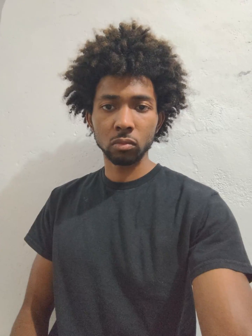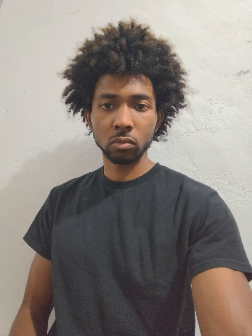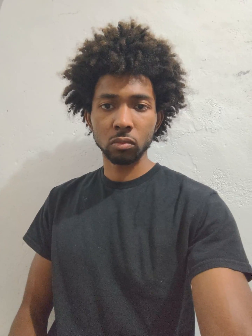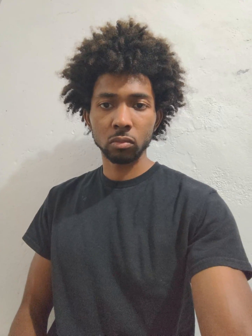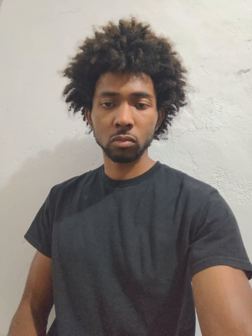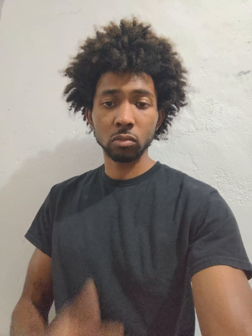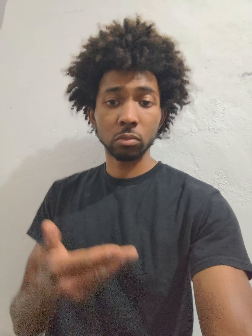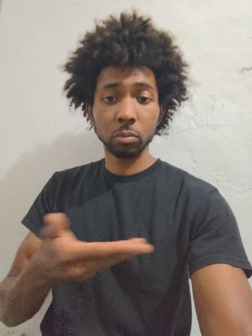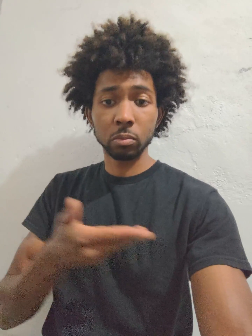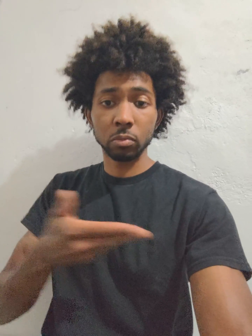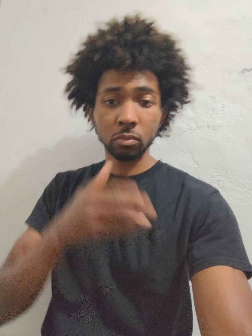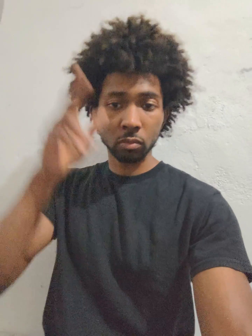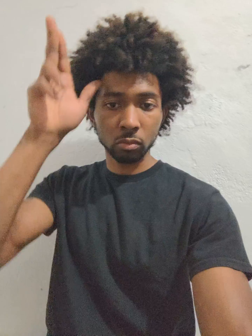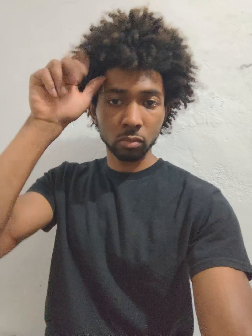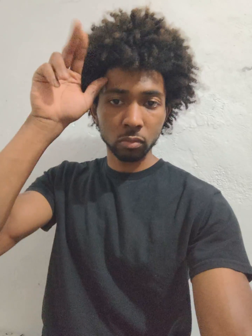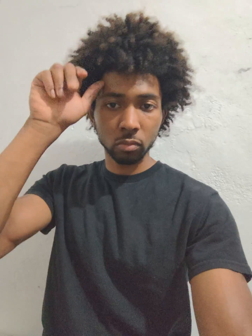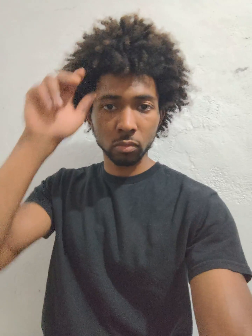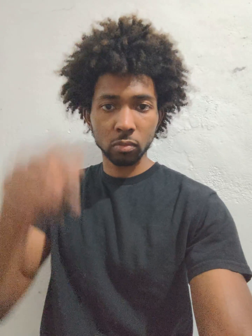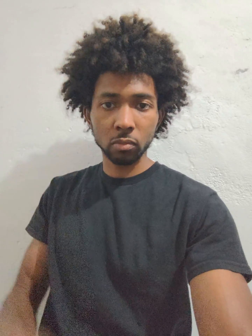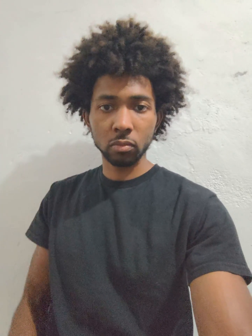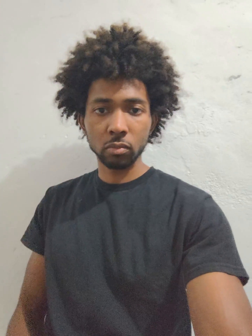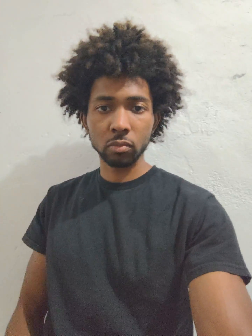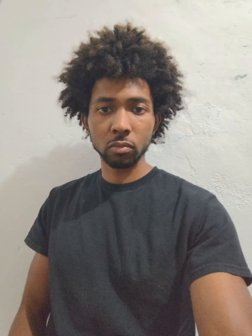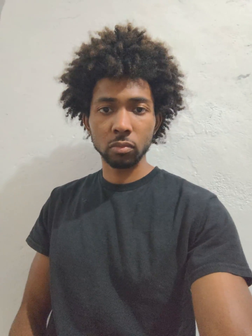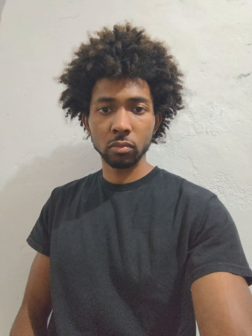pony